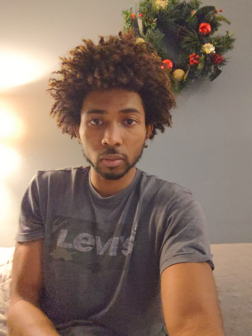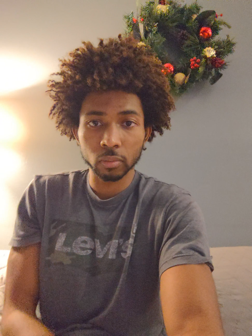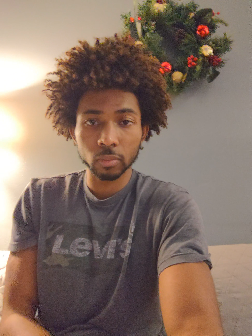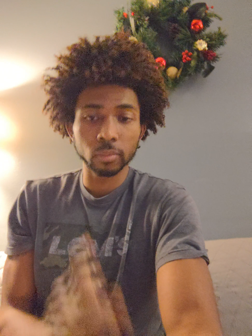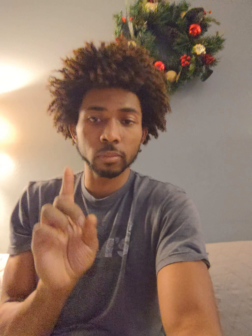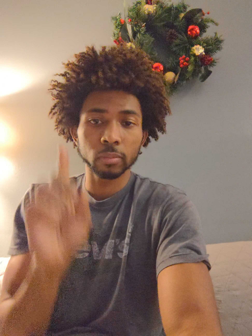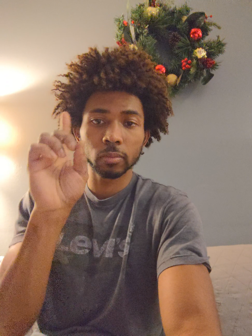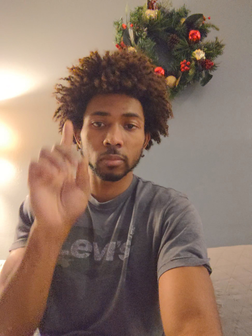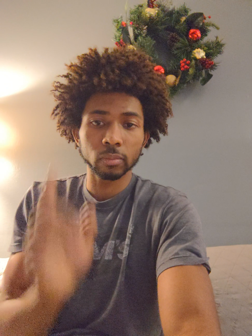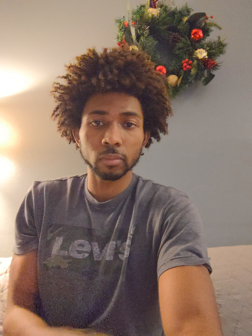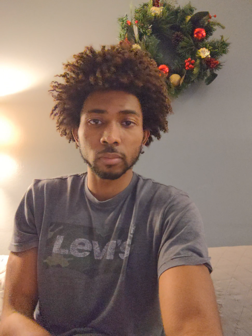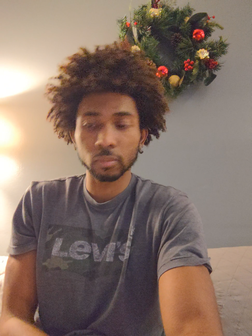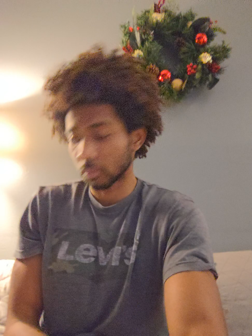up